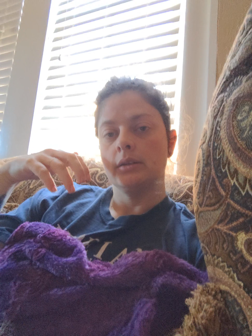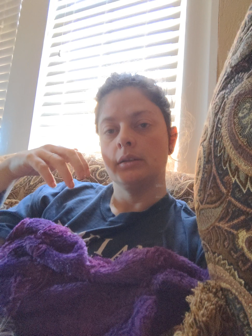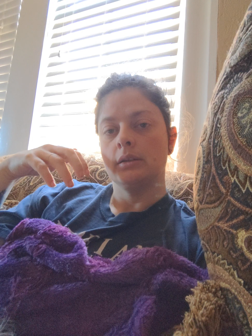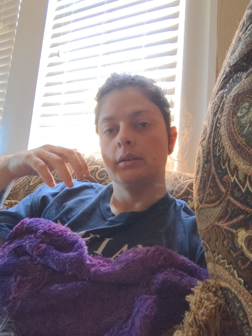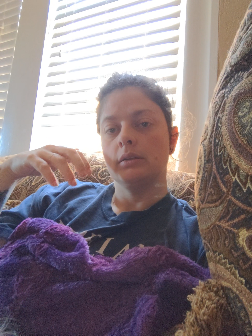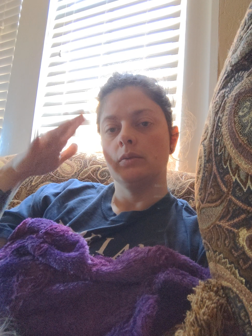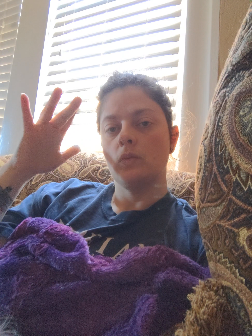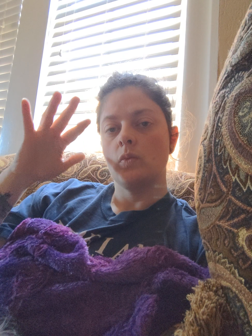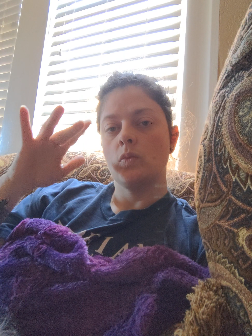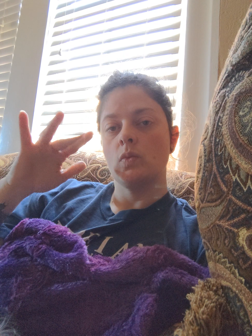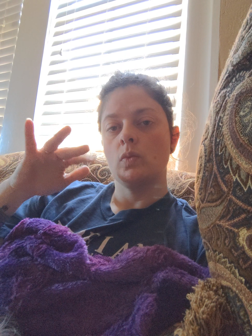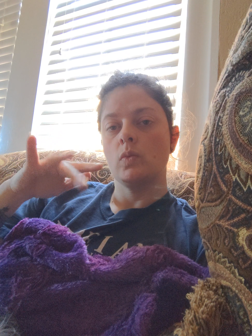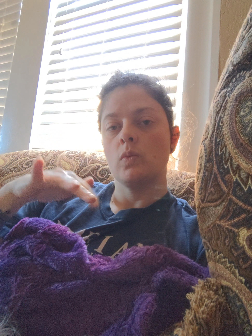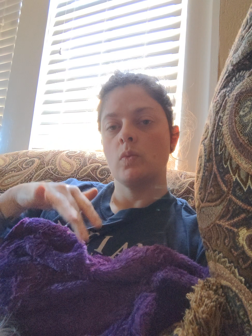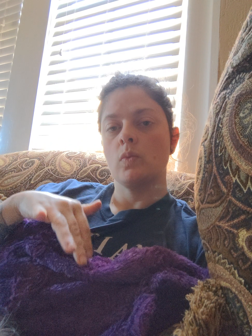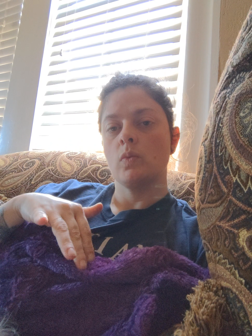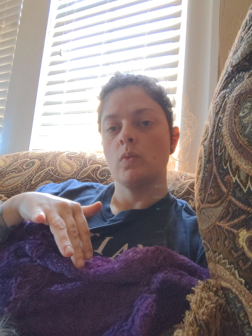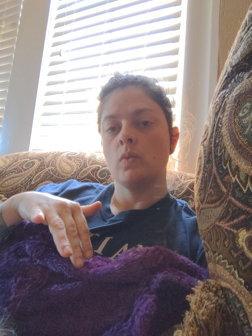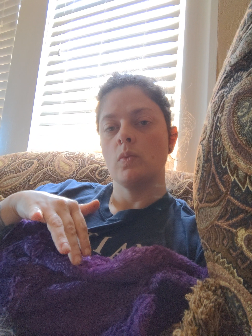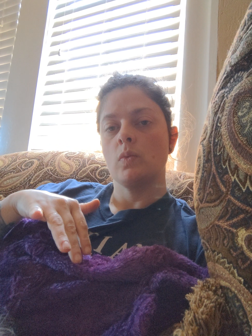snow